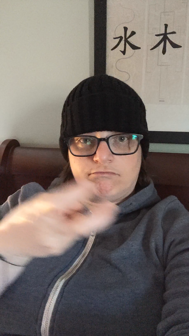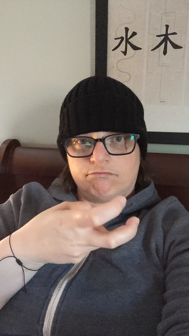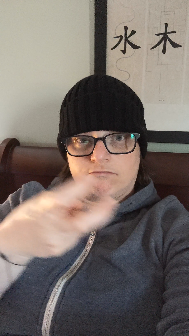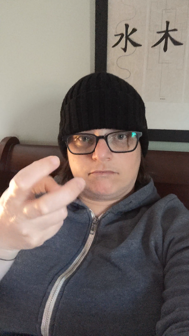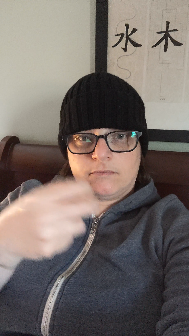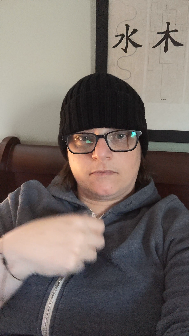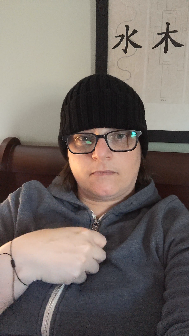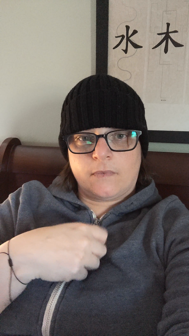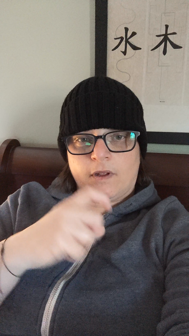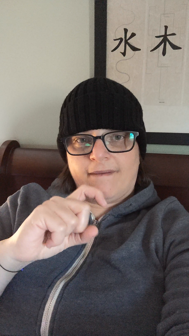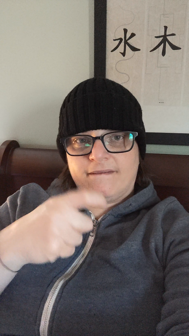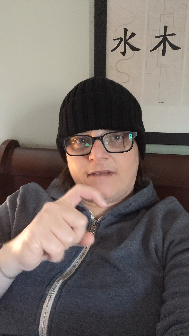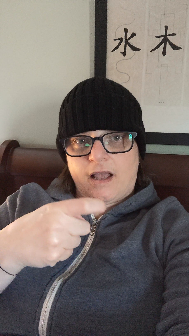friend